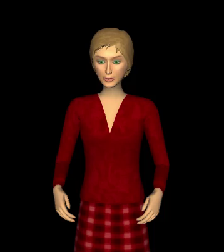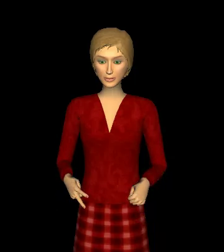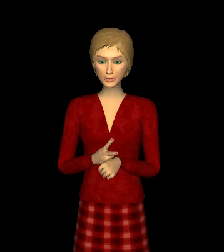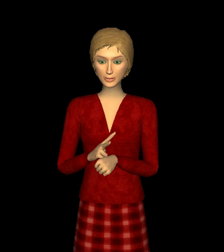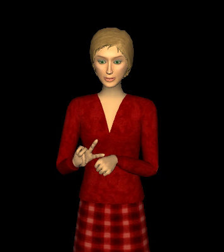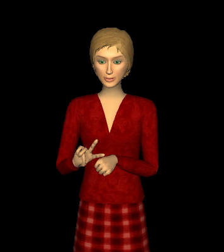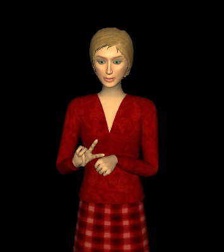خطر